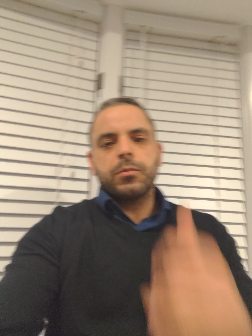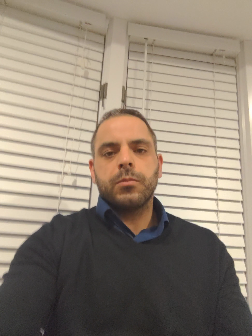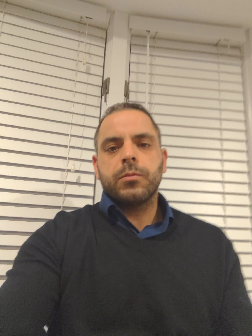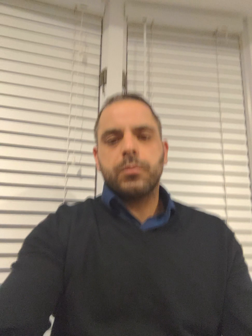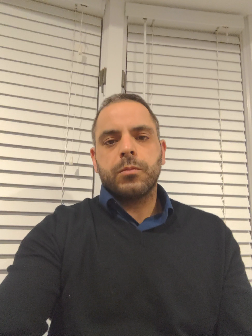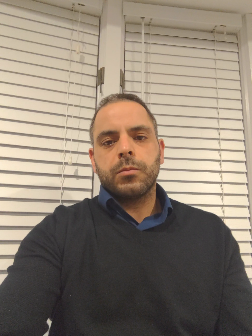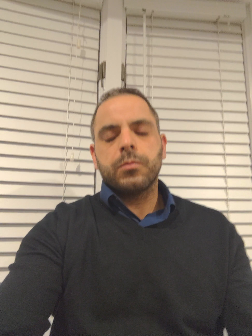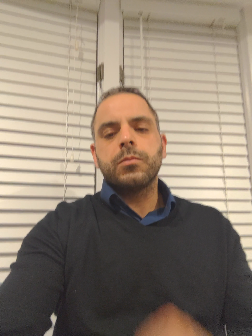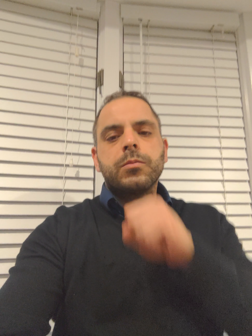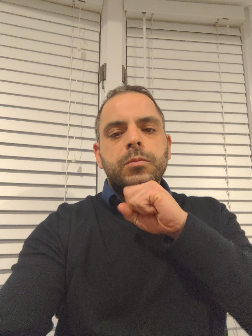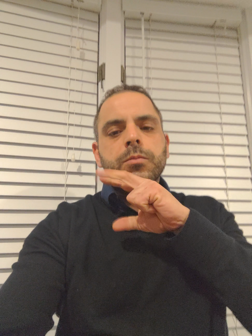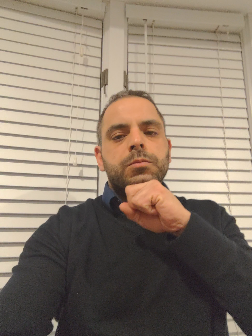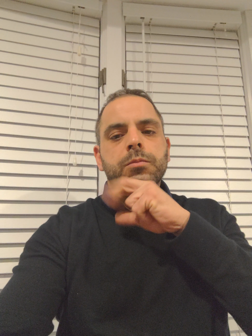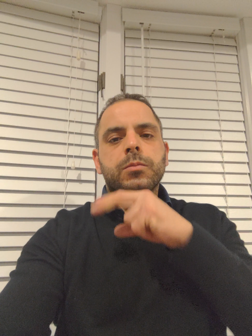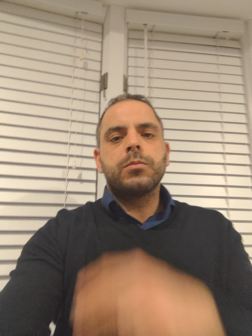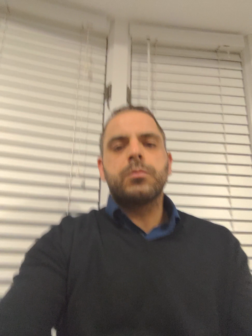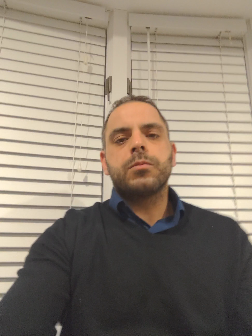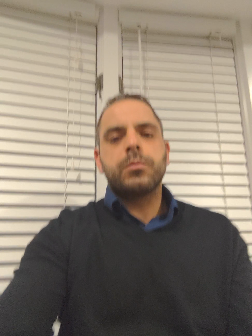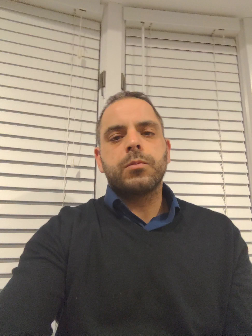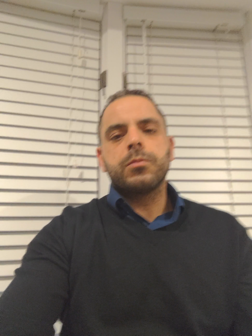frog